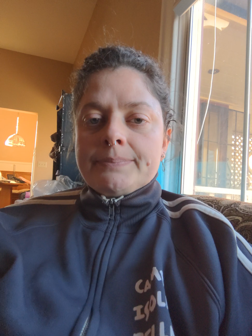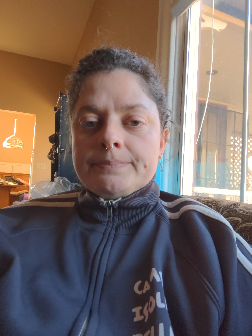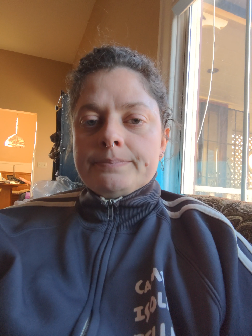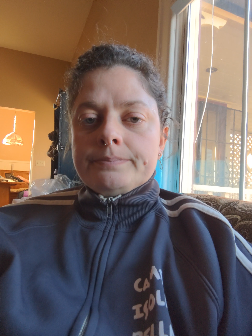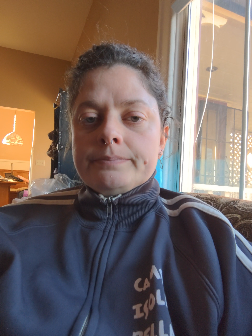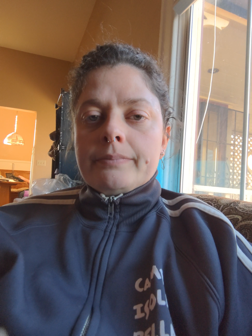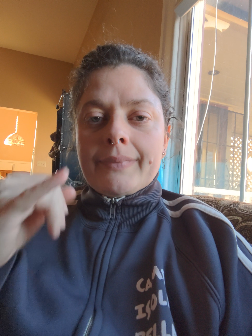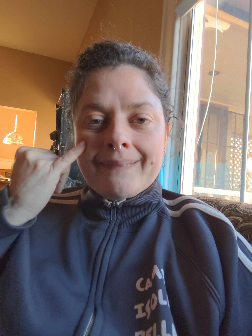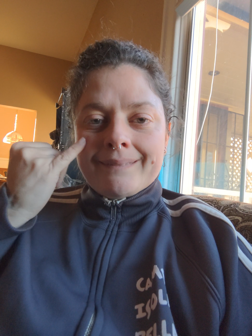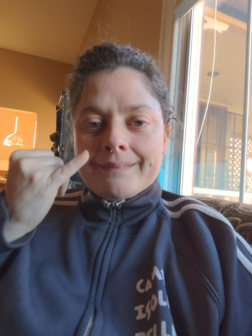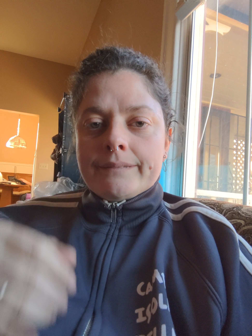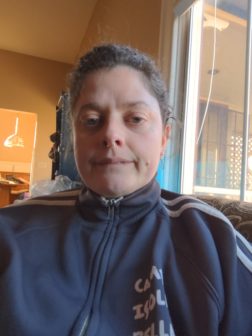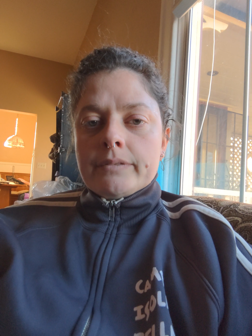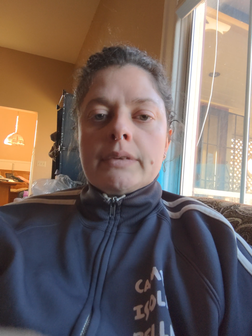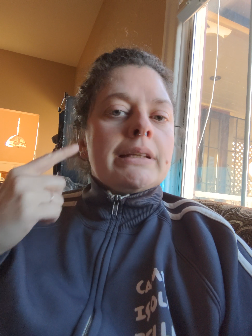if